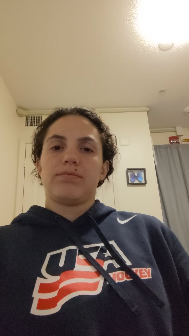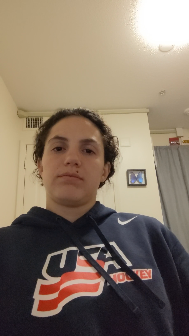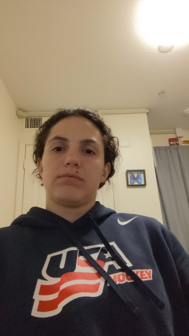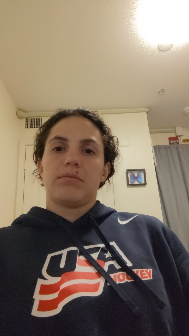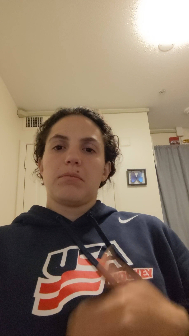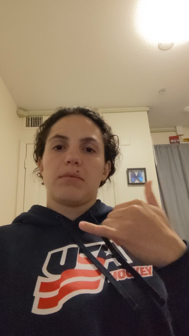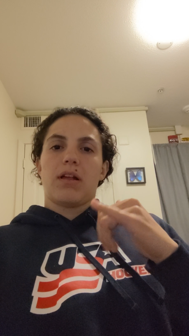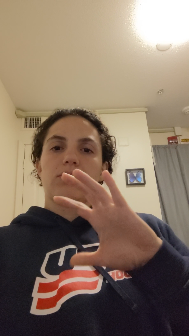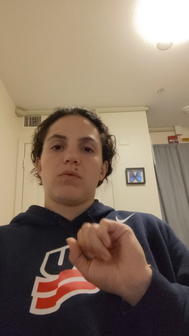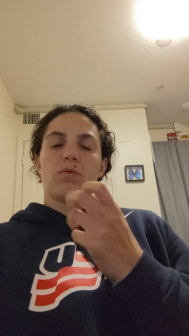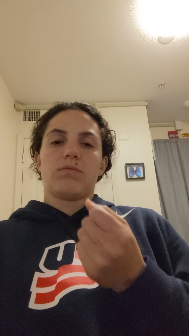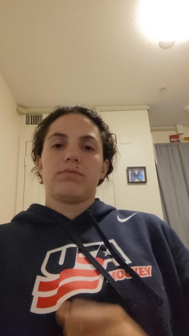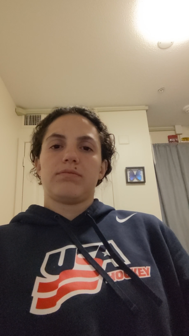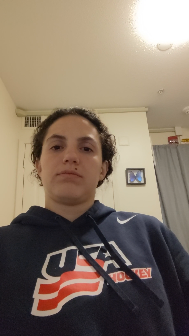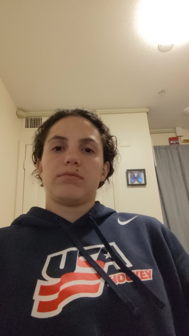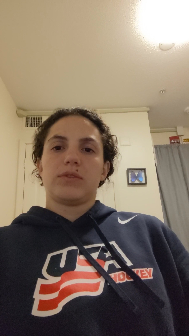play dough